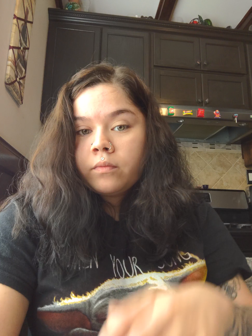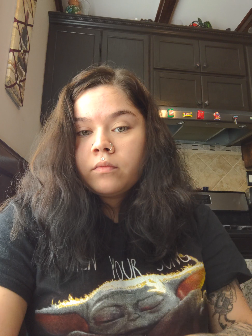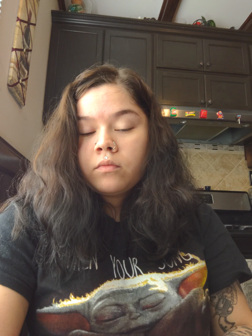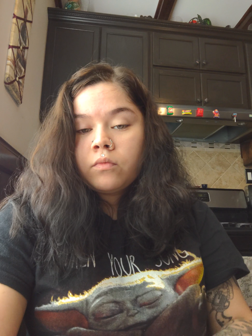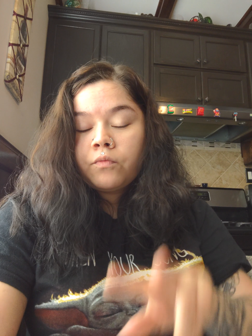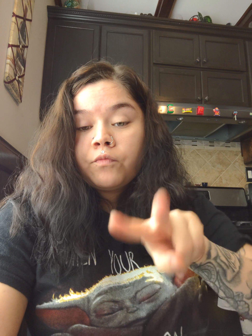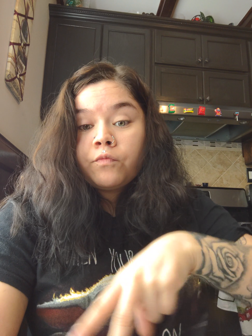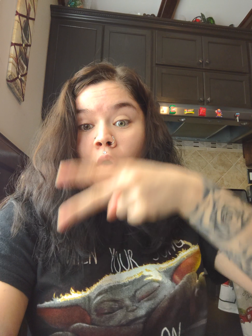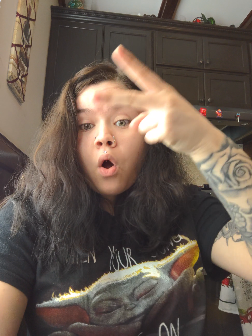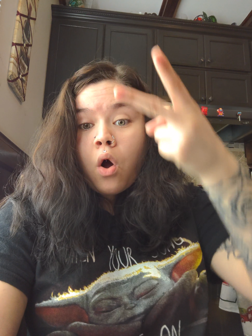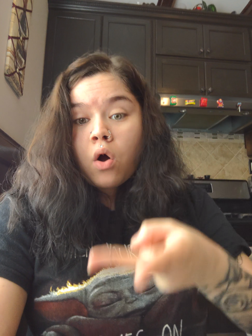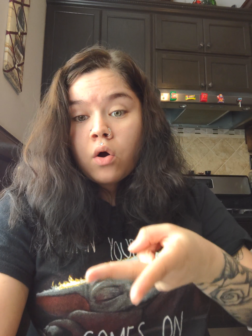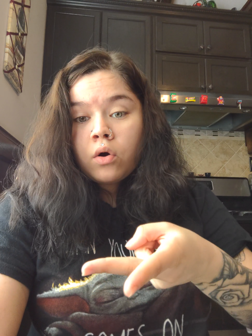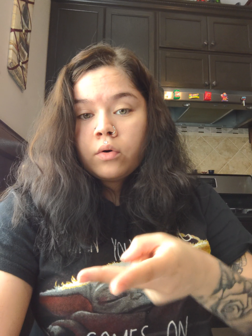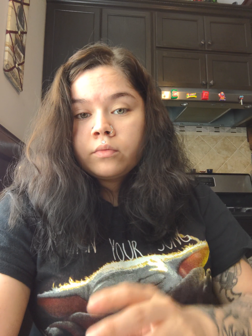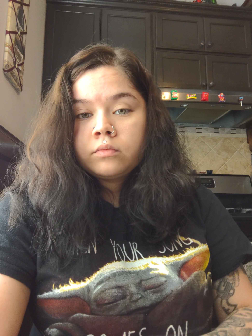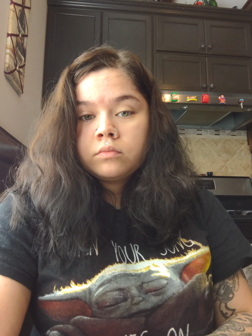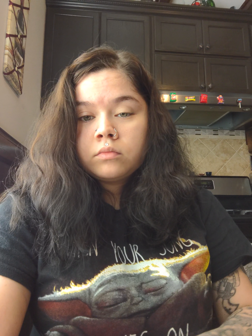fall